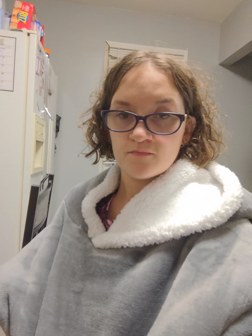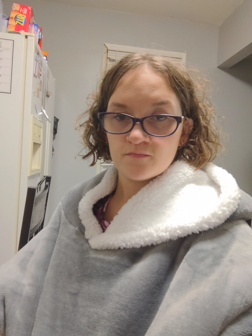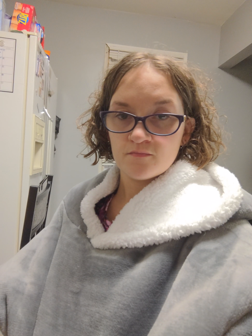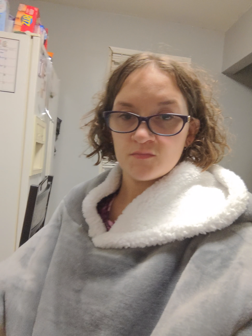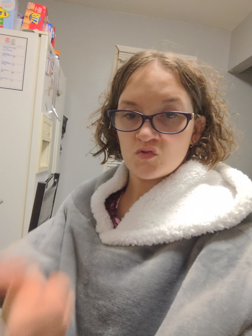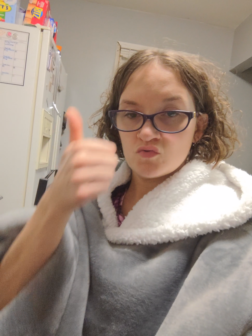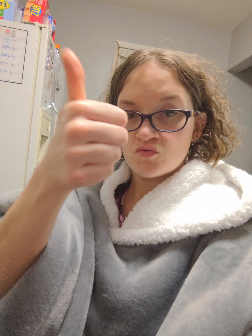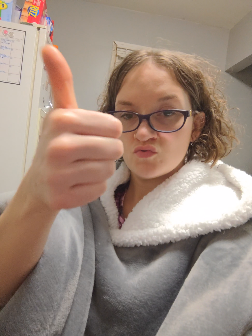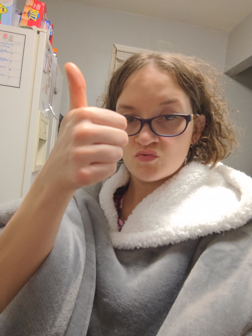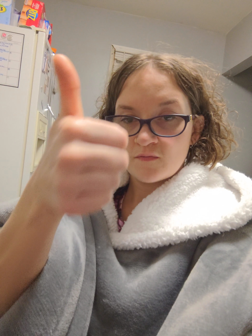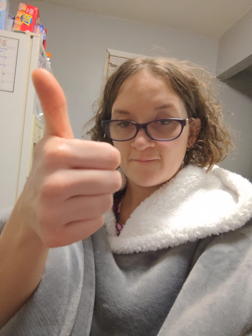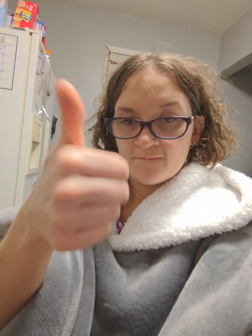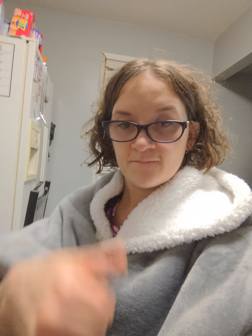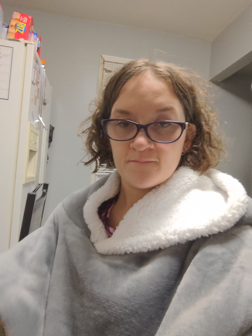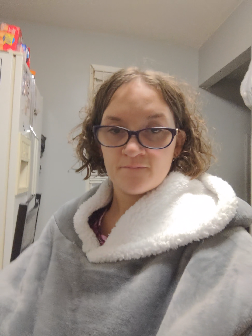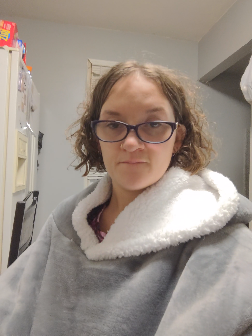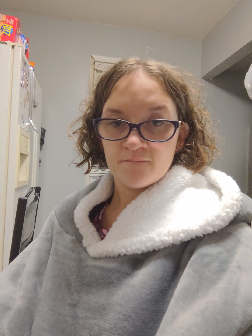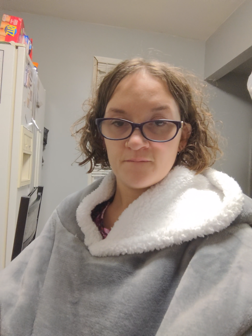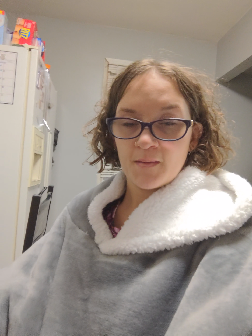yourself